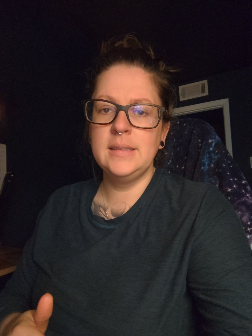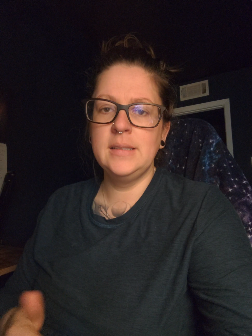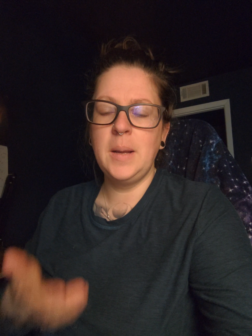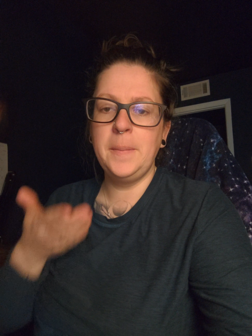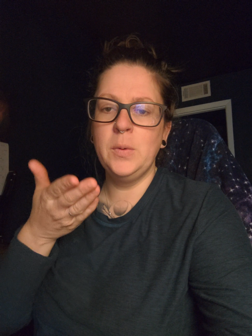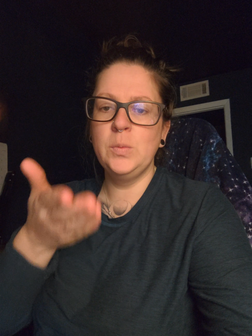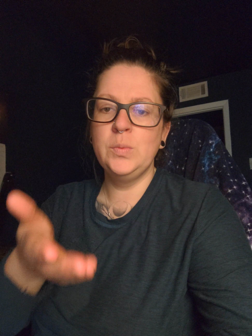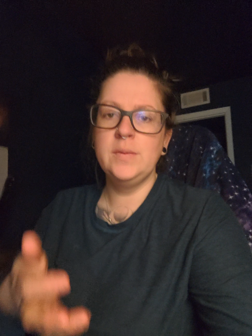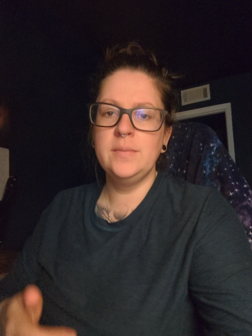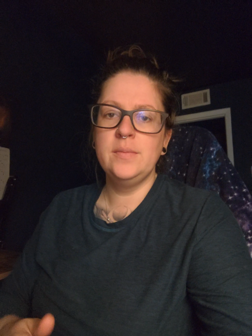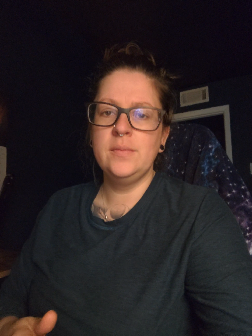boat